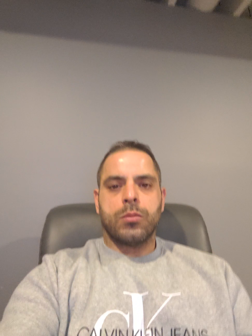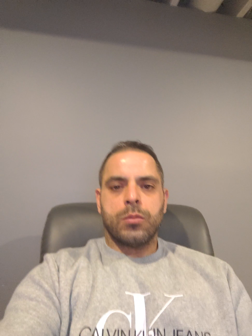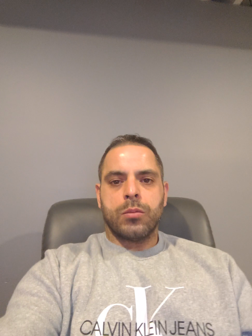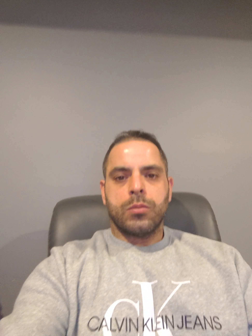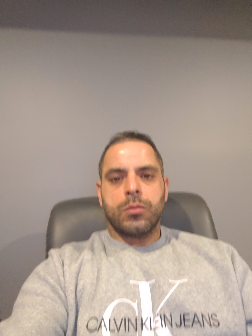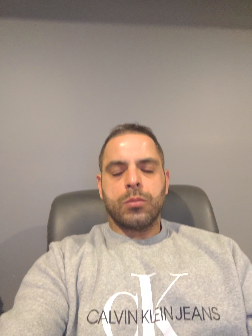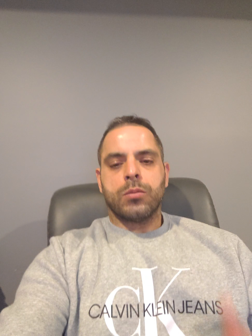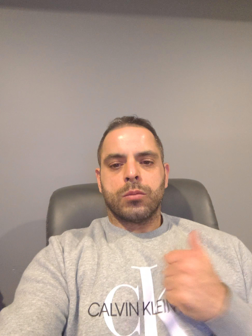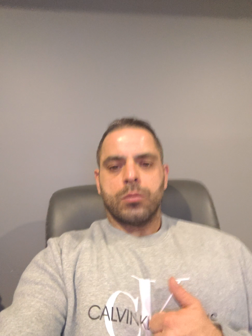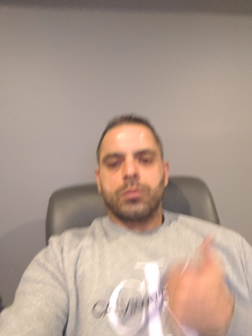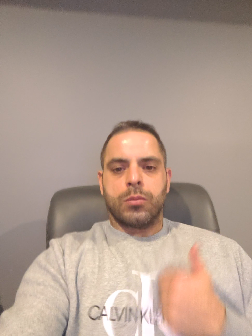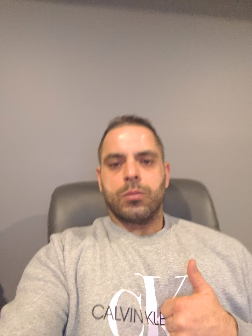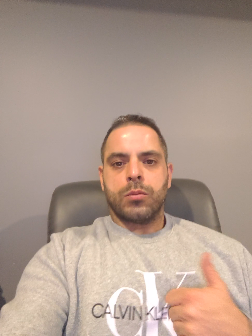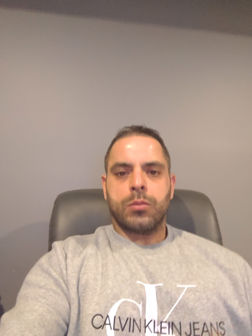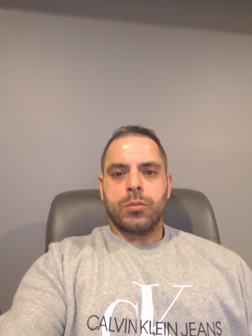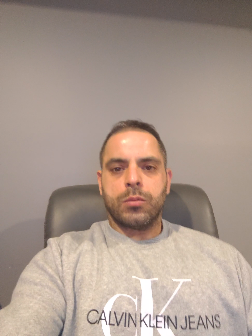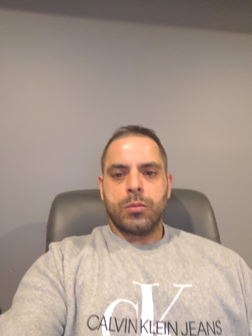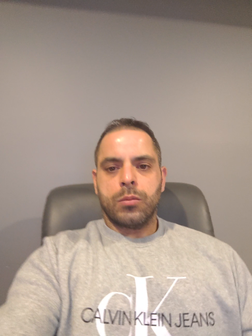bath